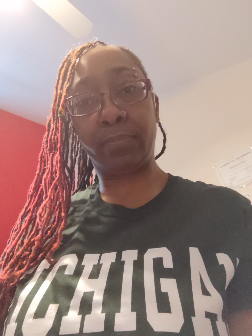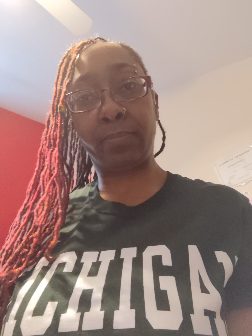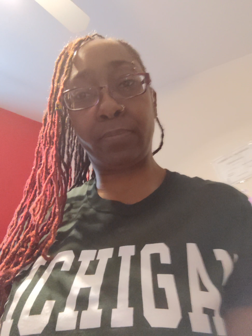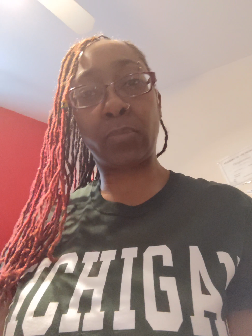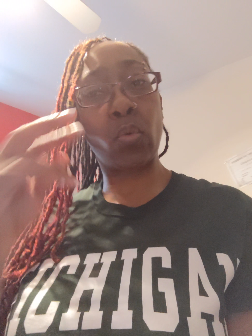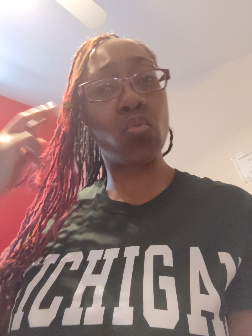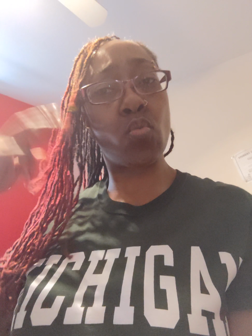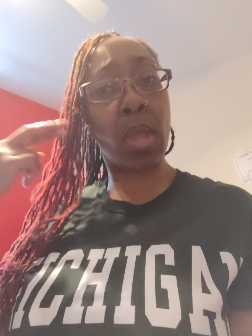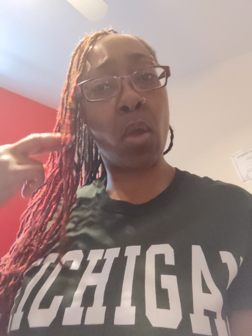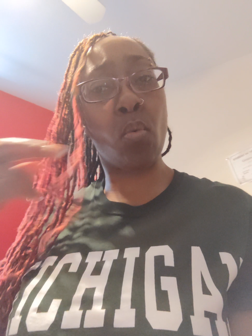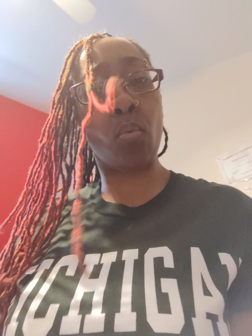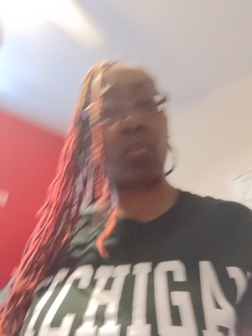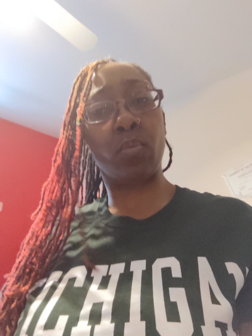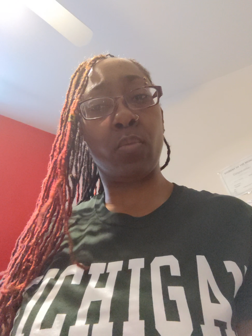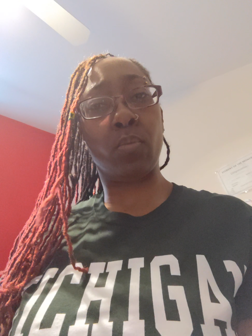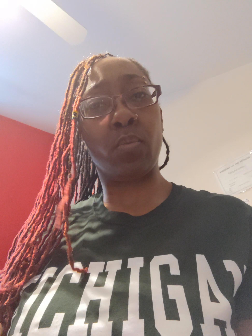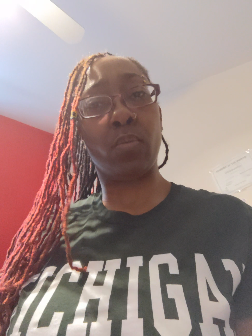radio